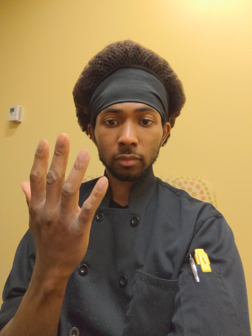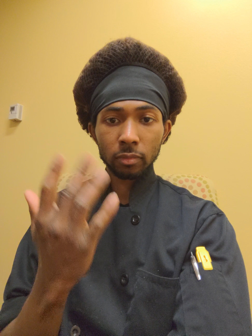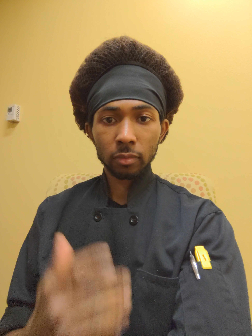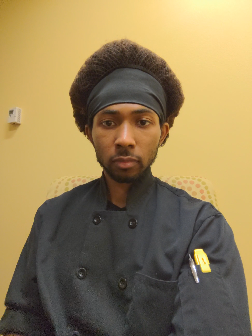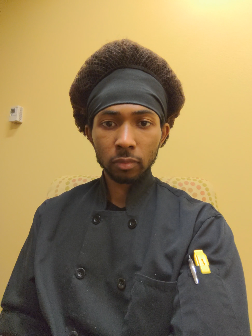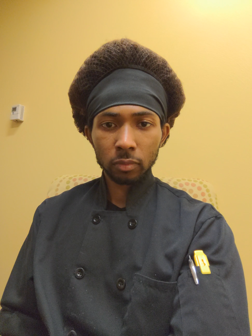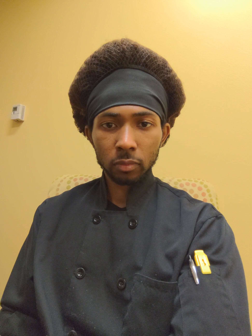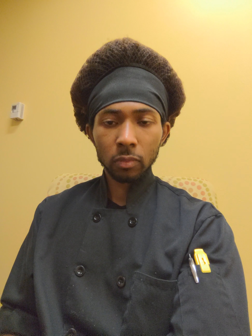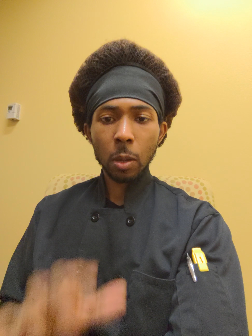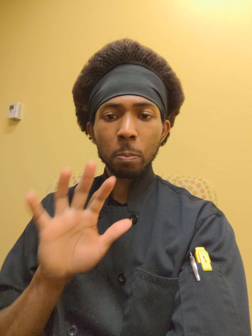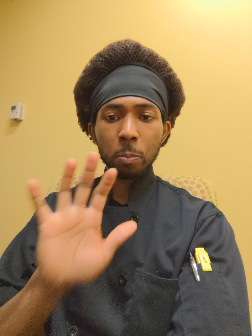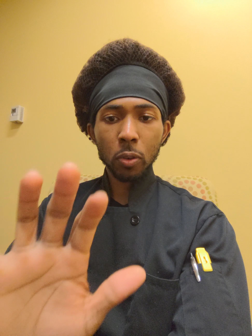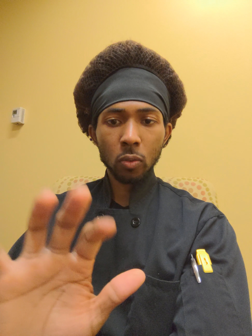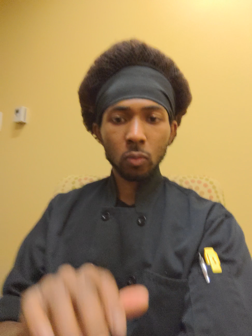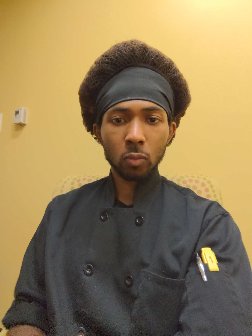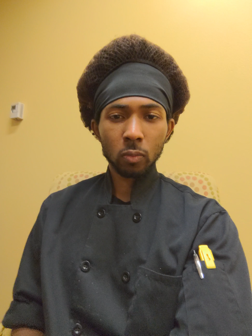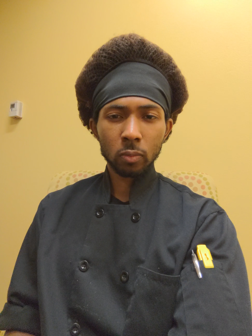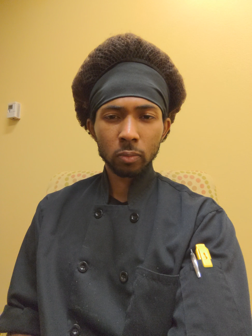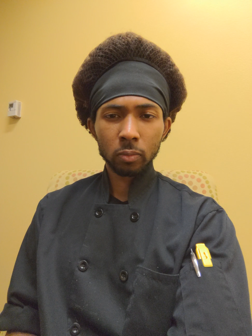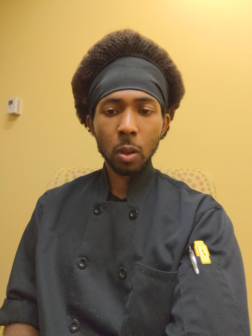push